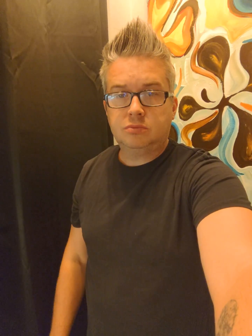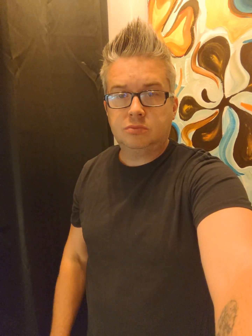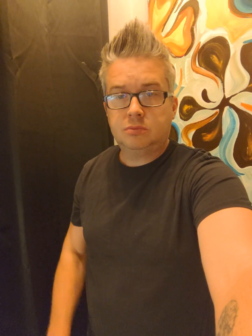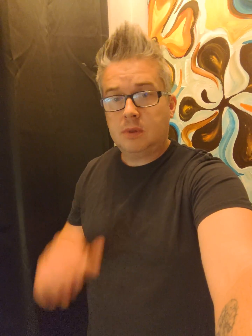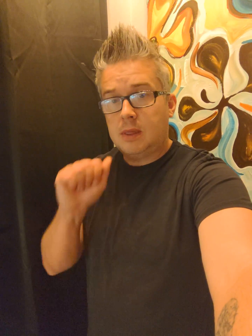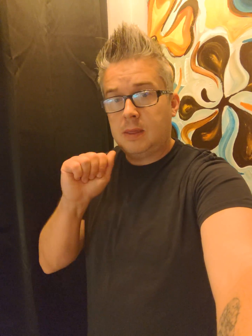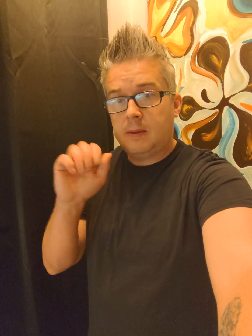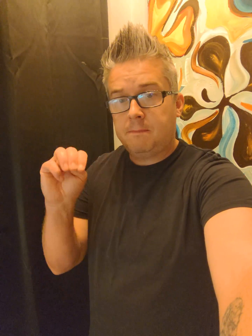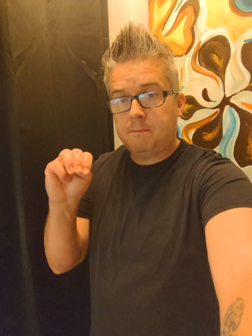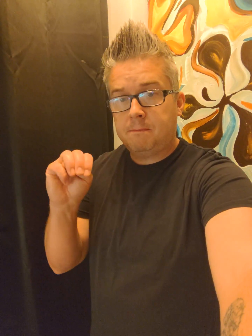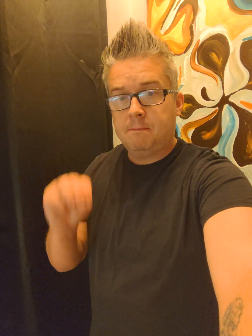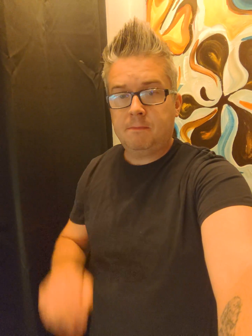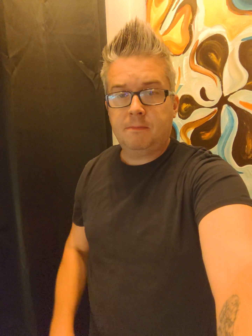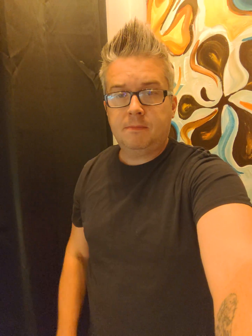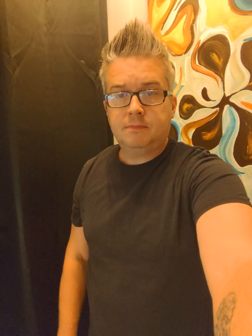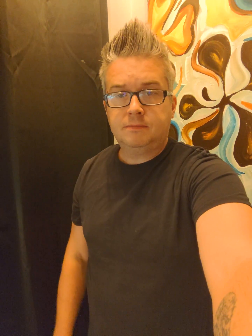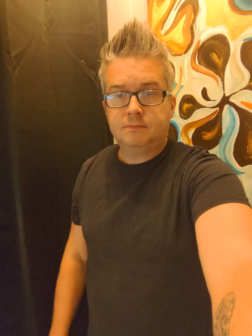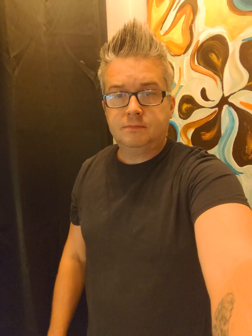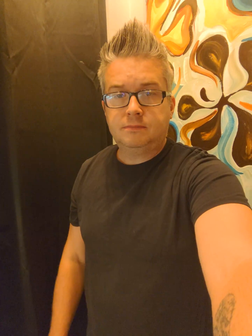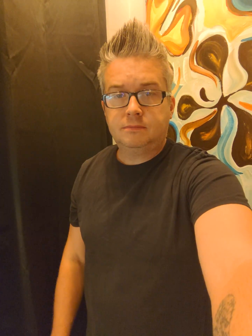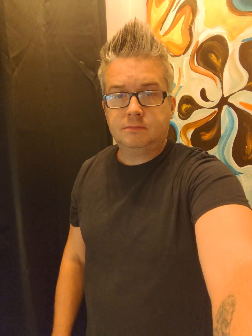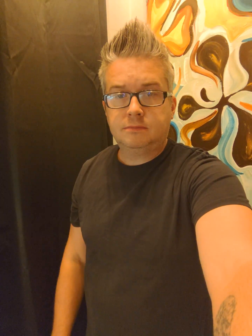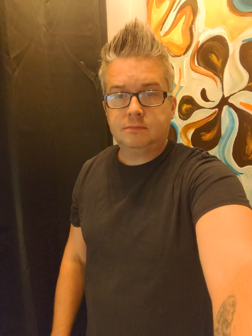am